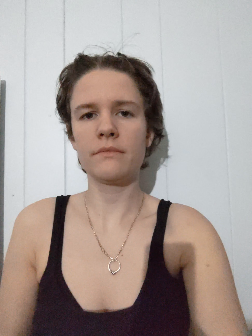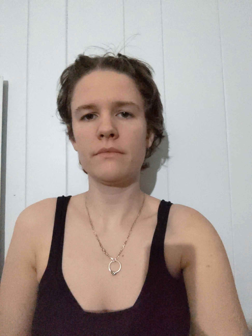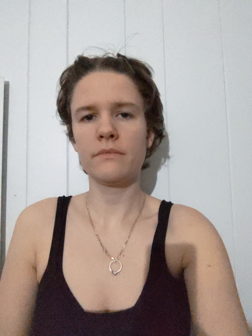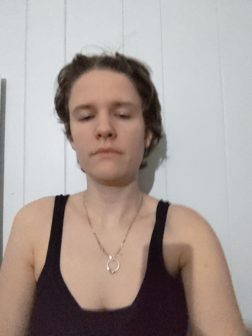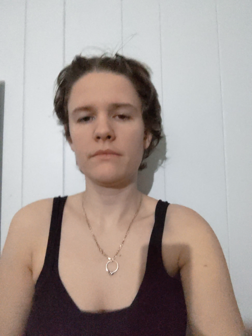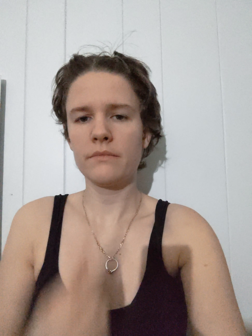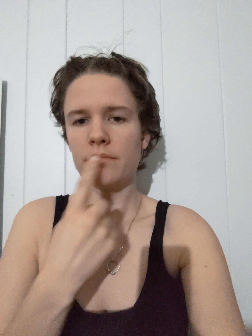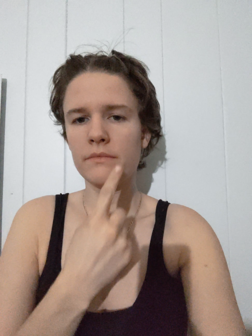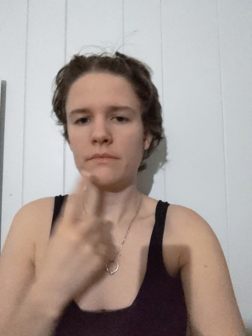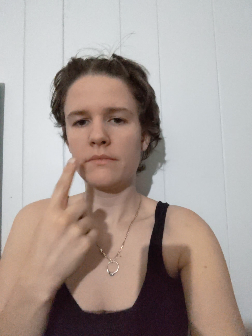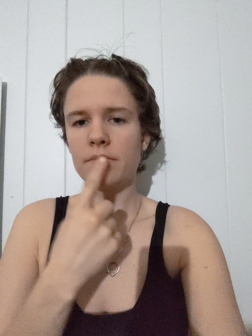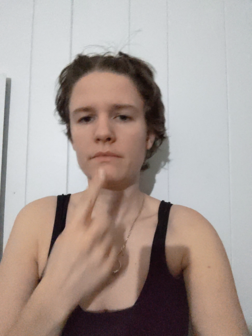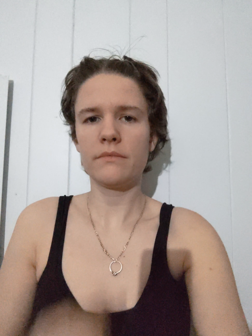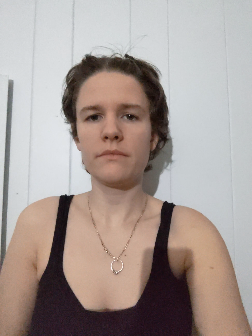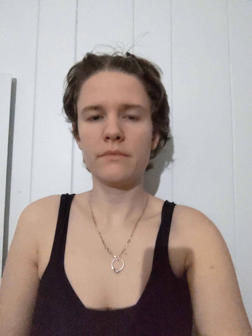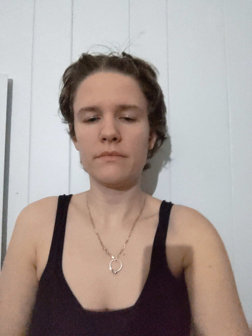mouth